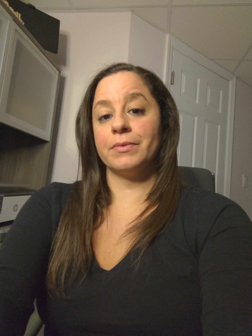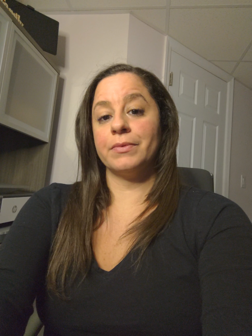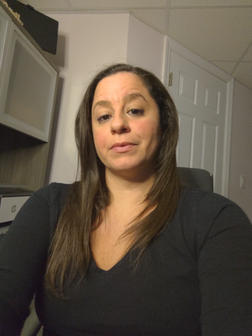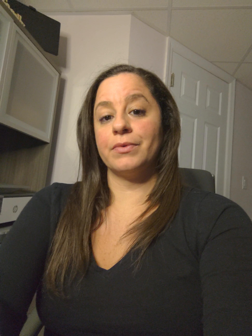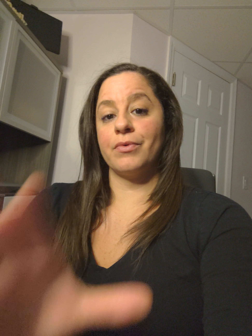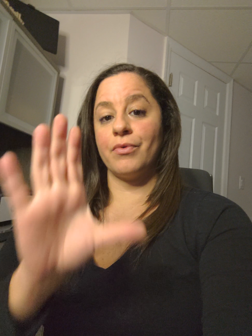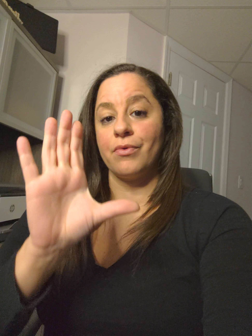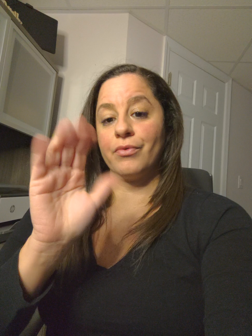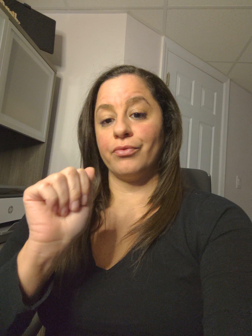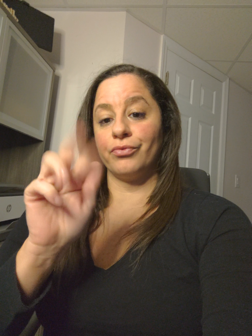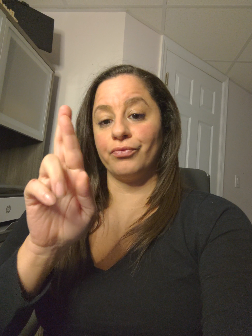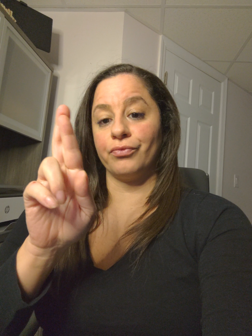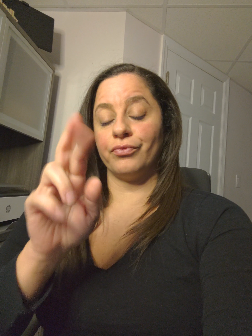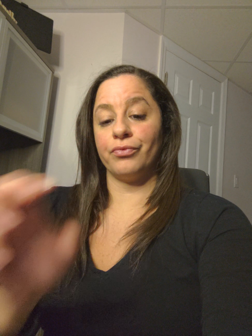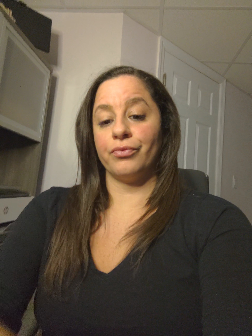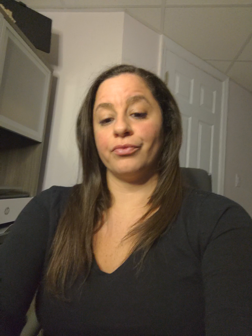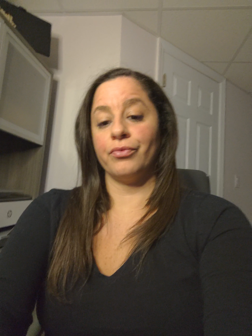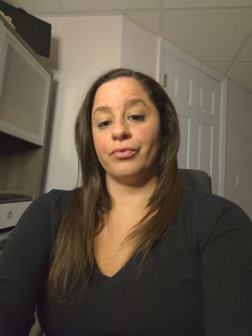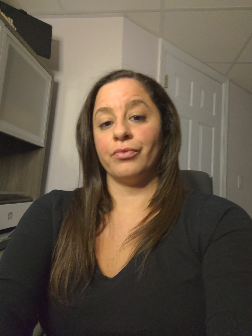car